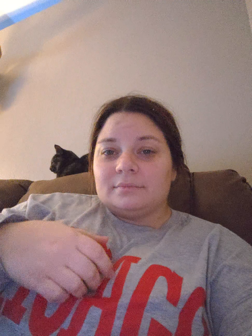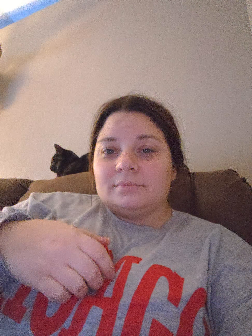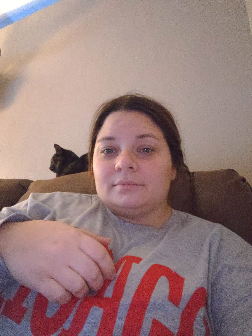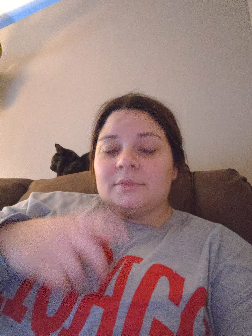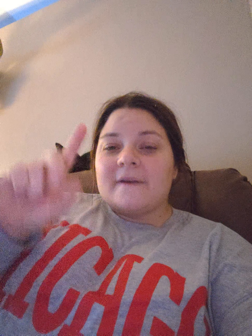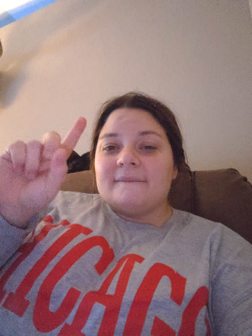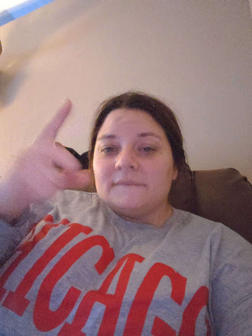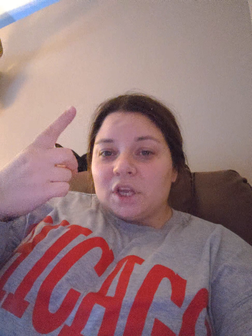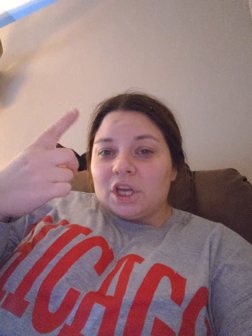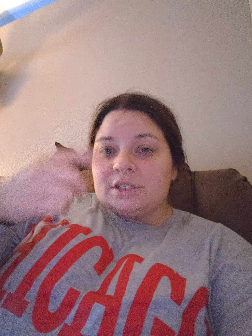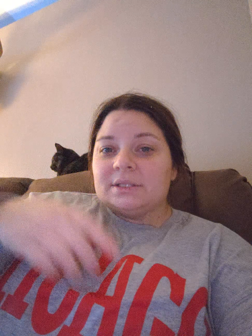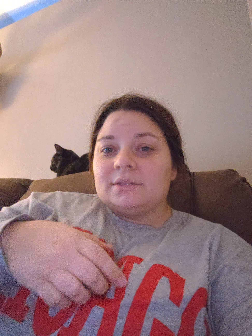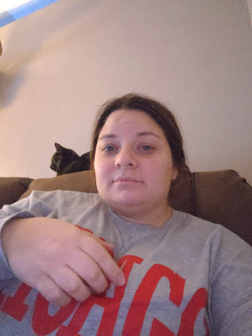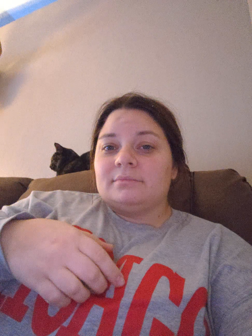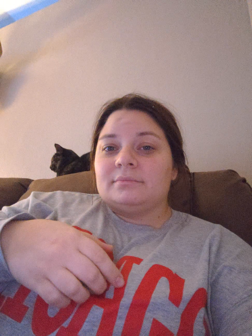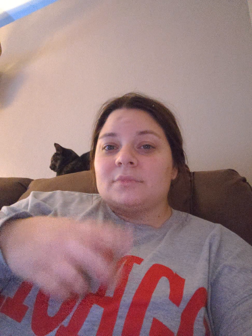first